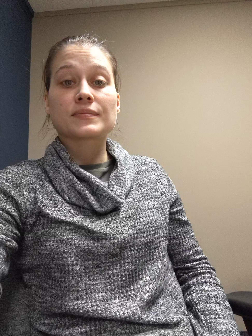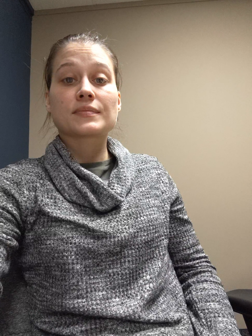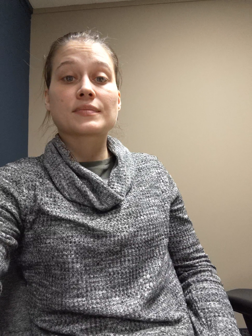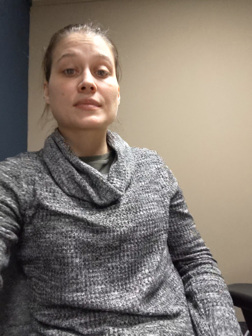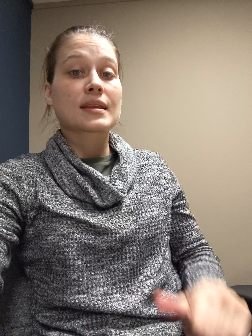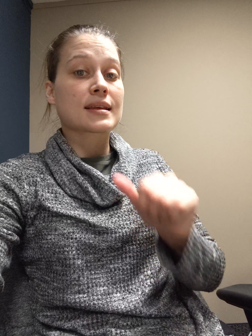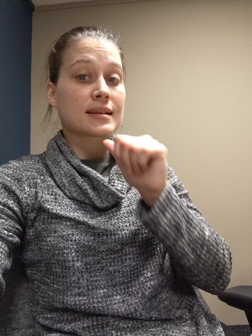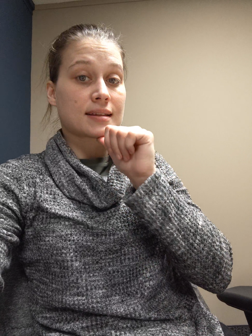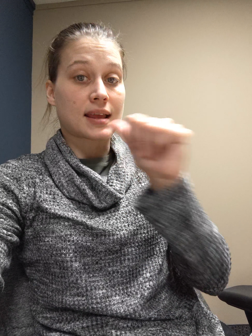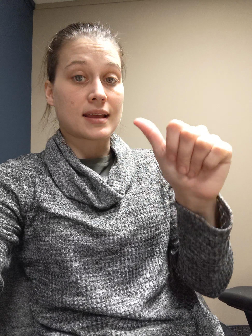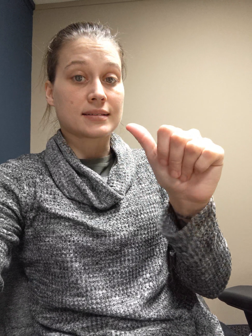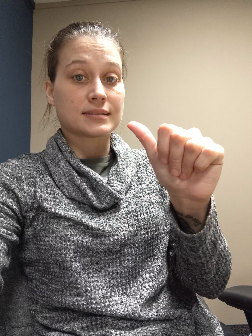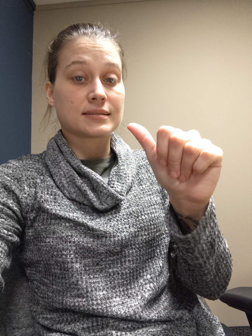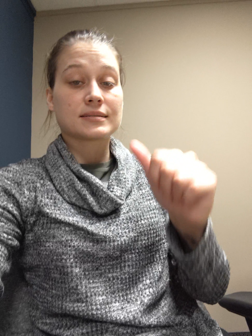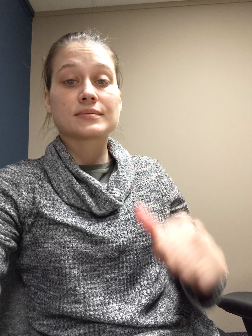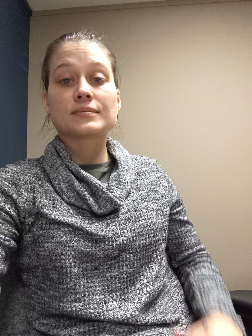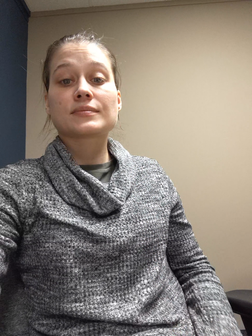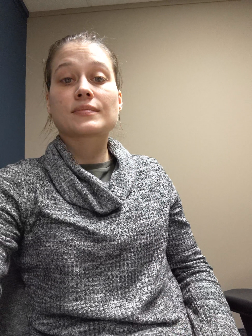not